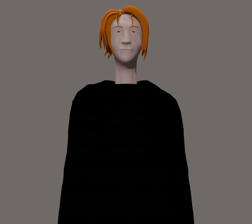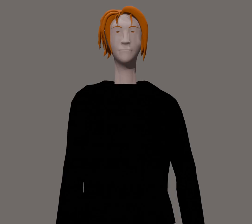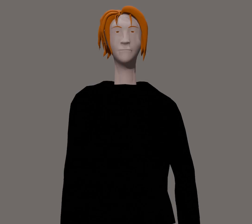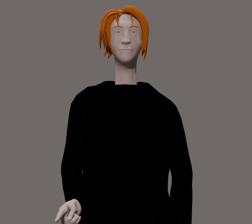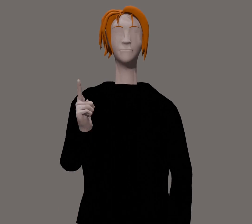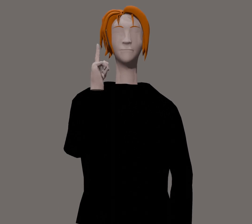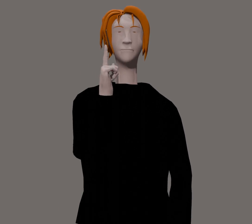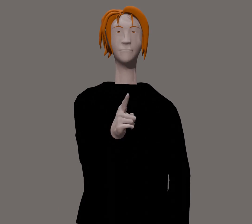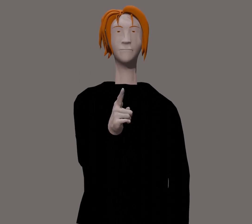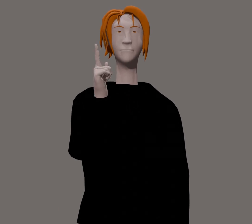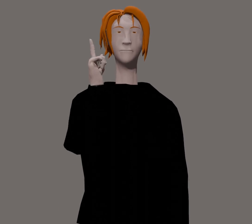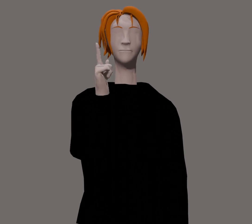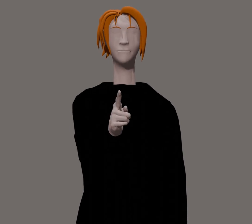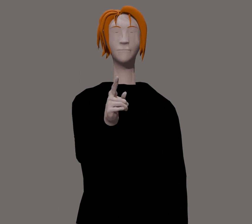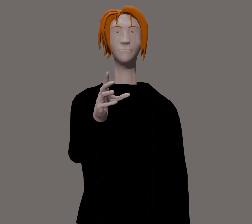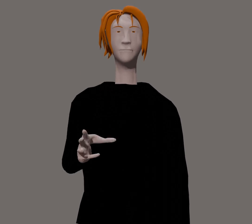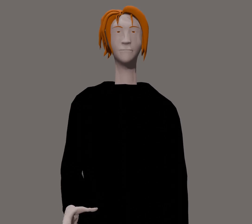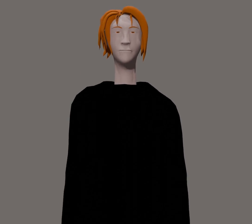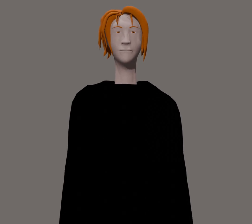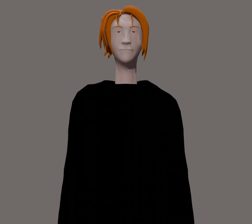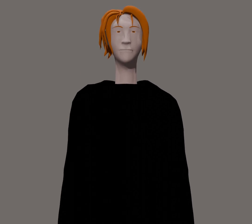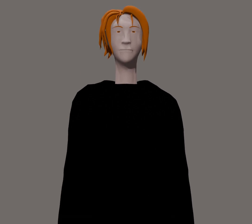Chide